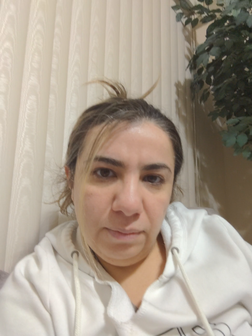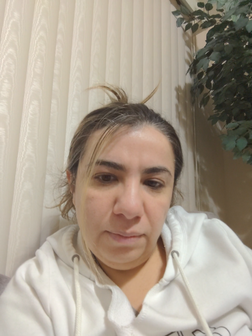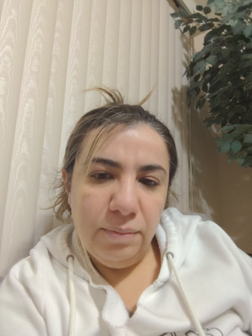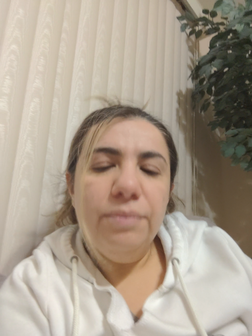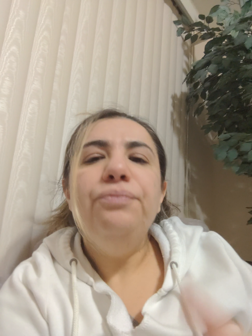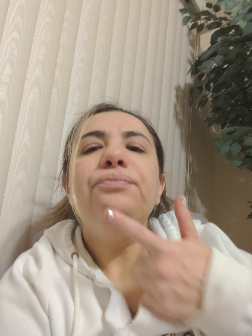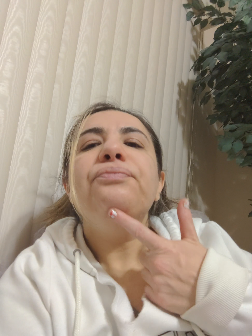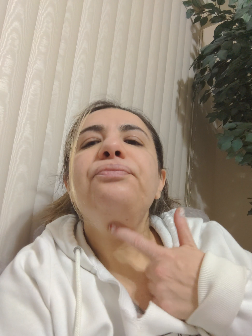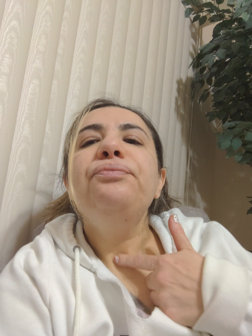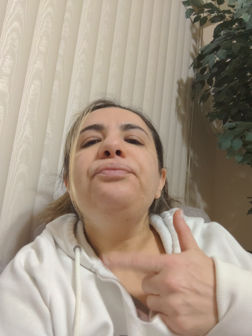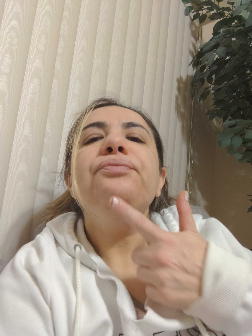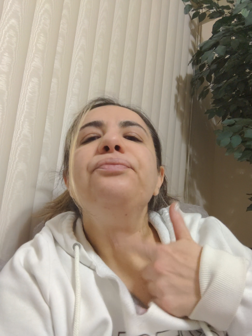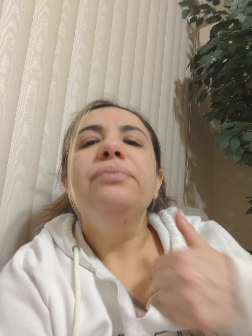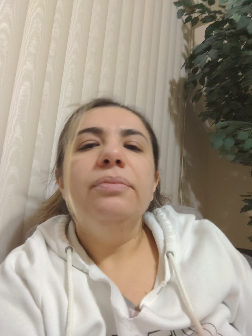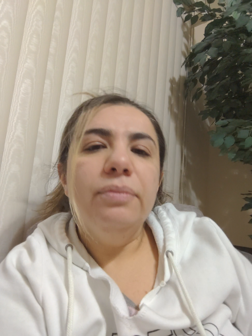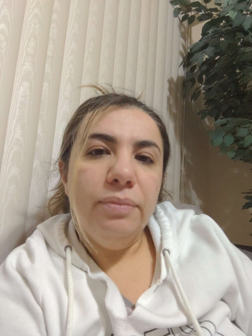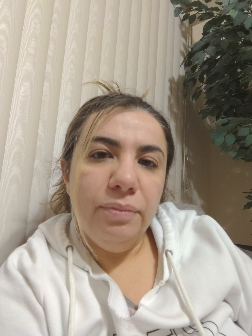thirsty